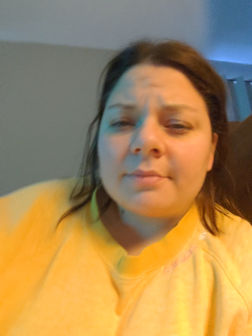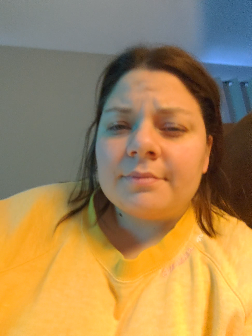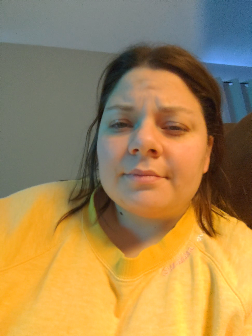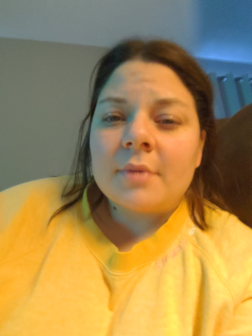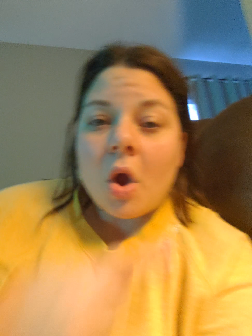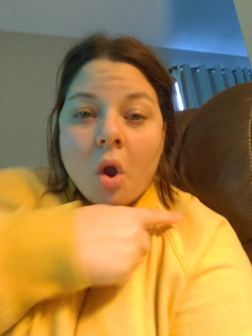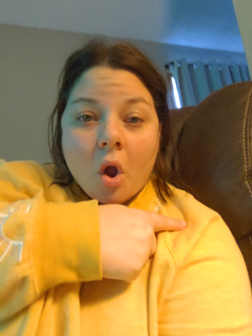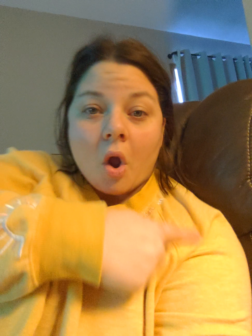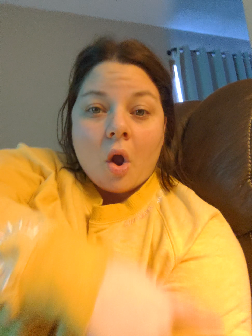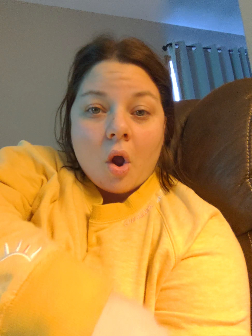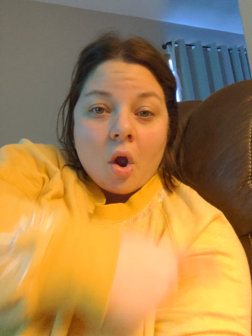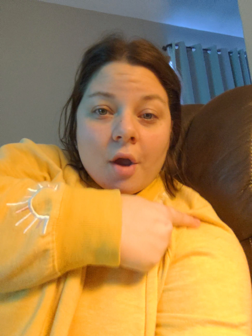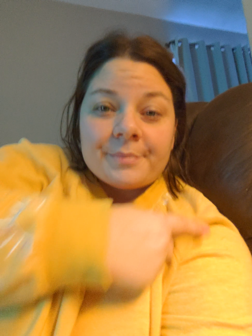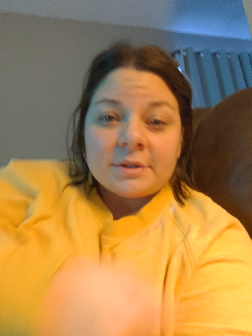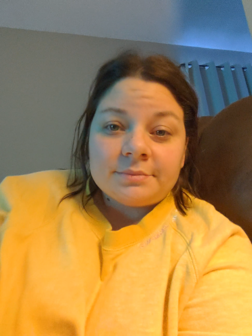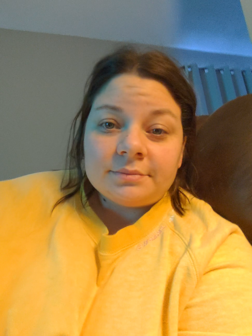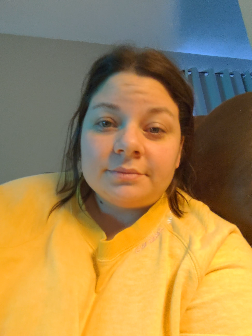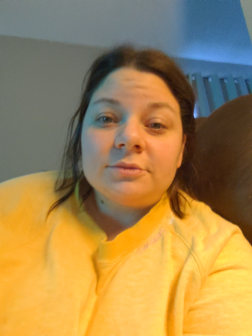arm